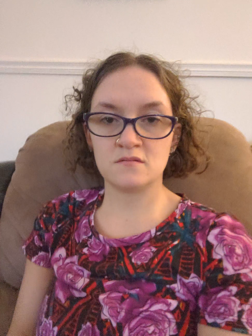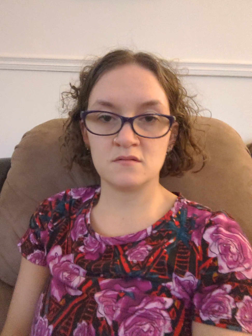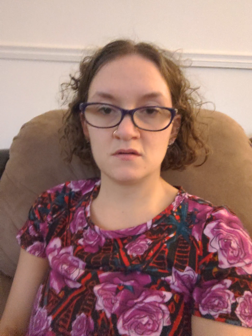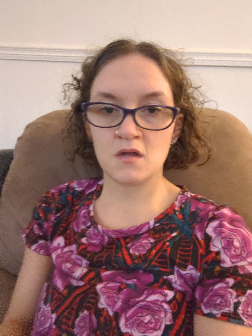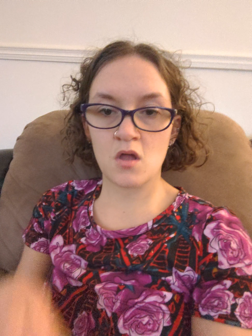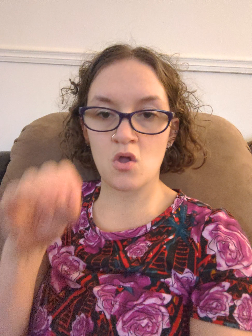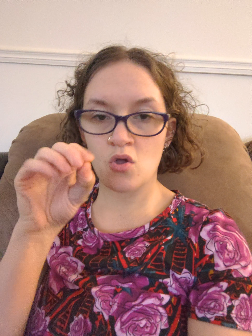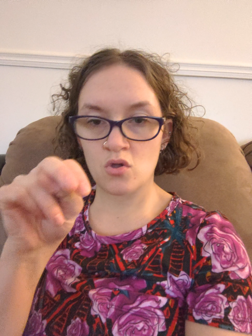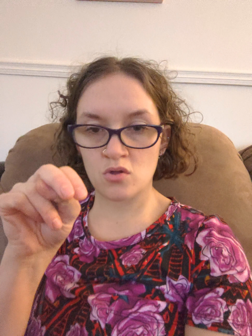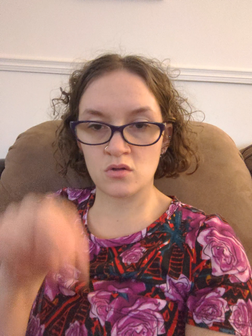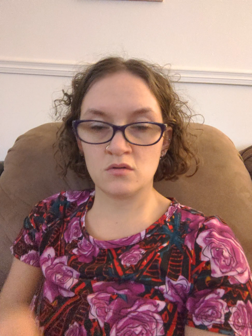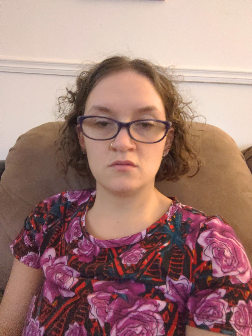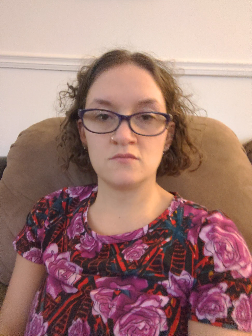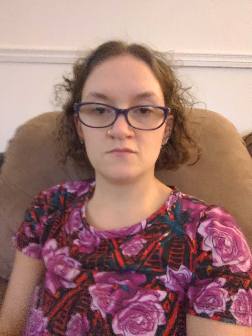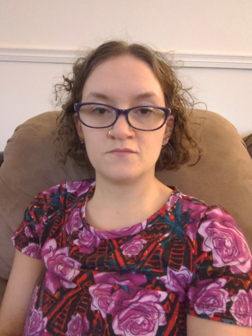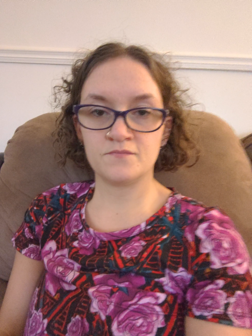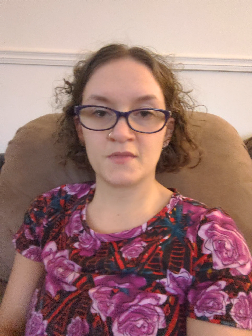on